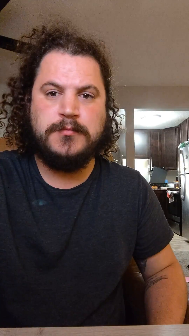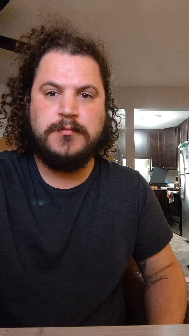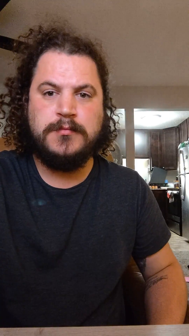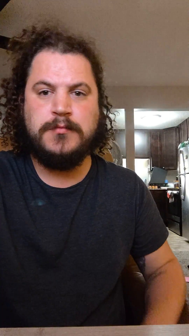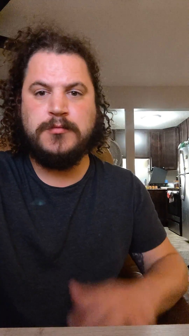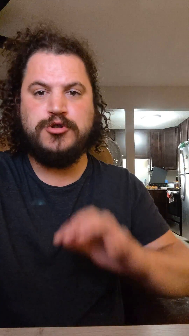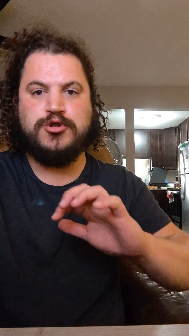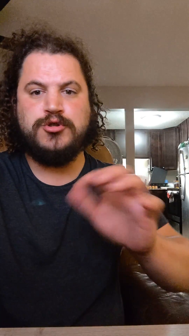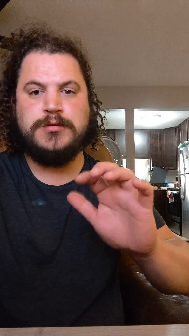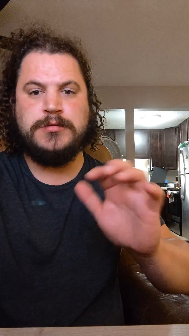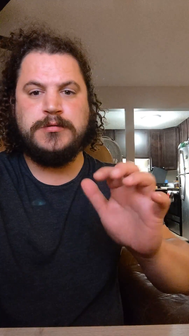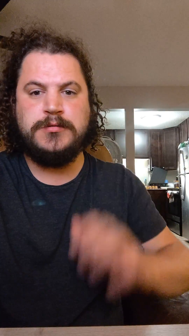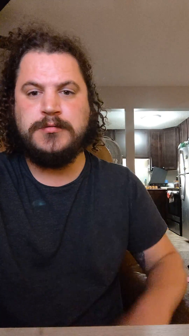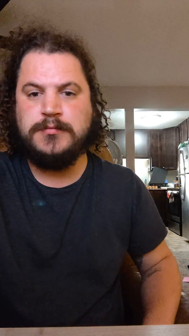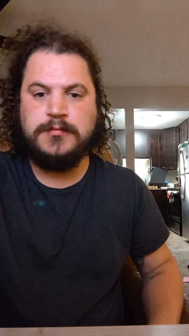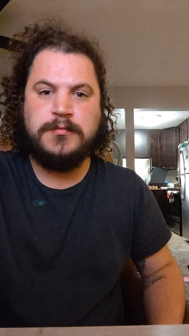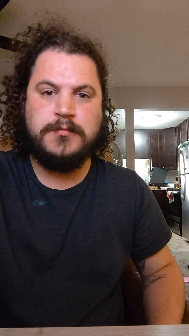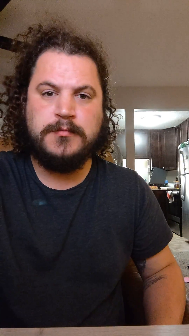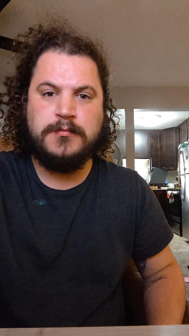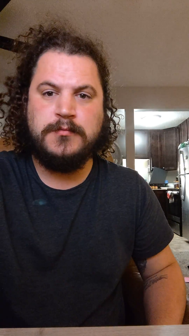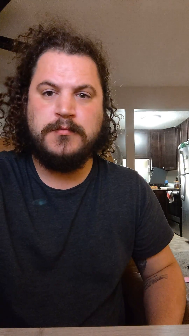cheese